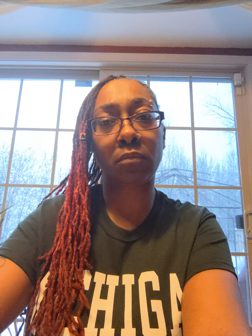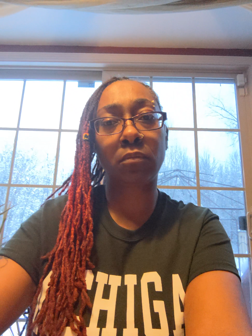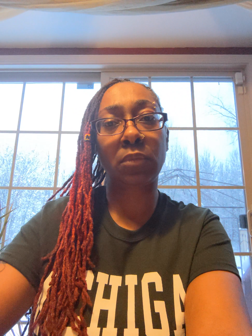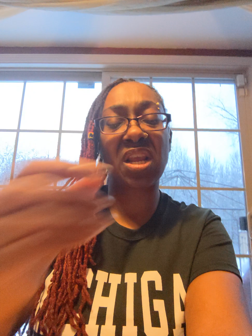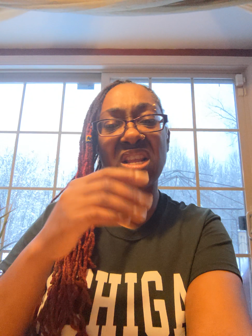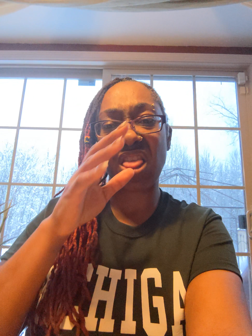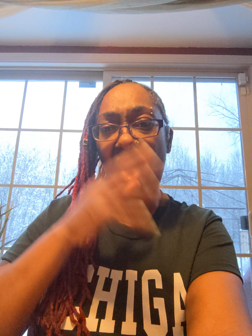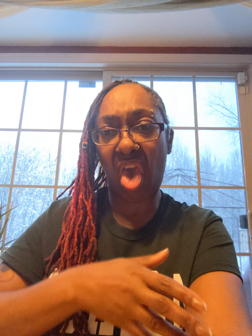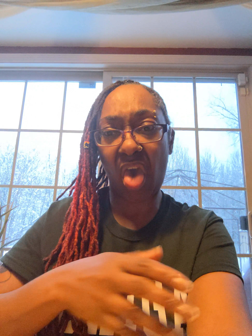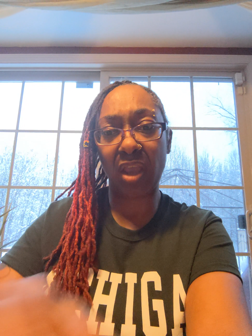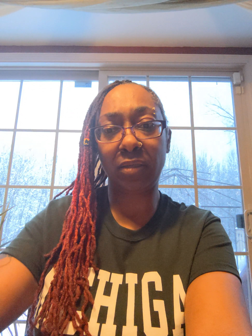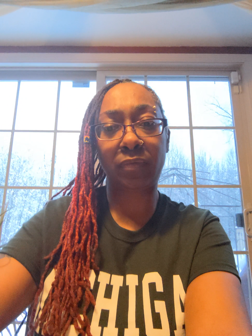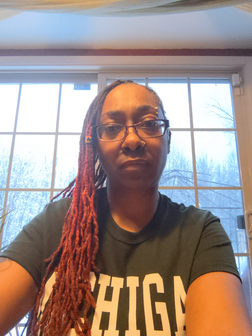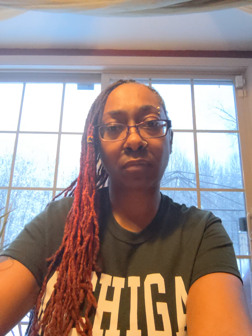yucky